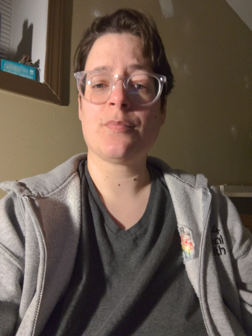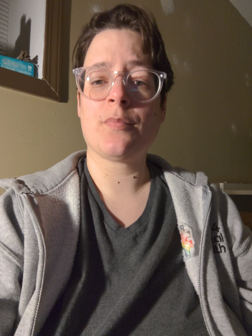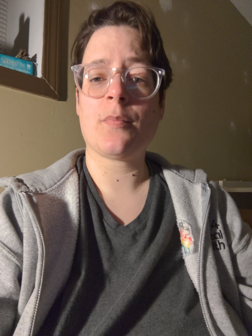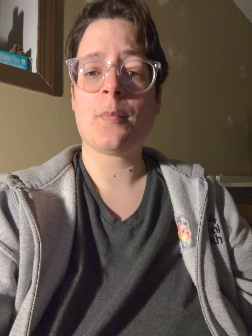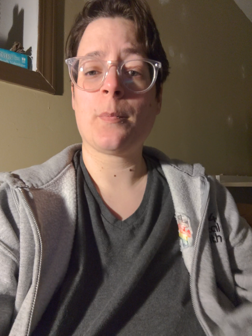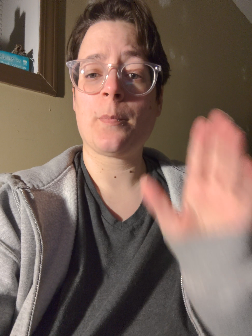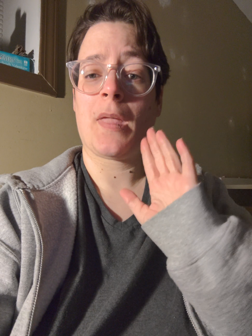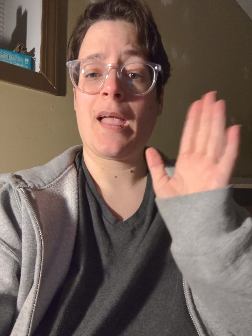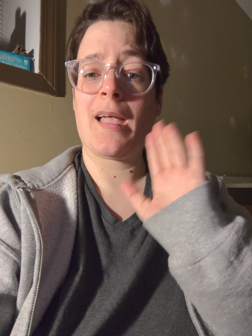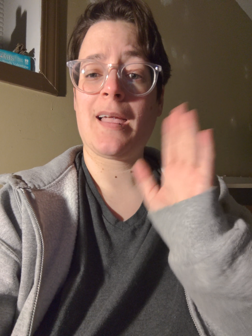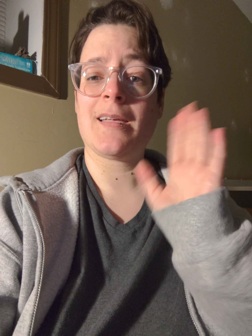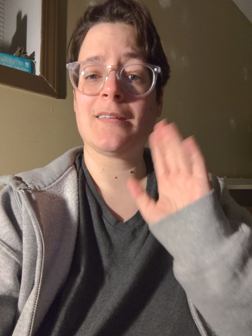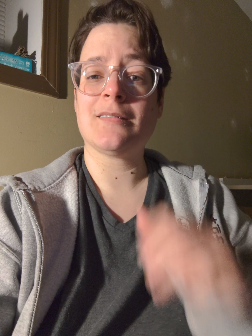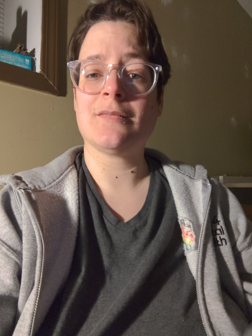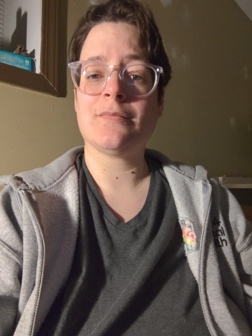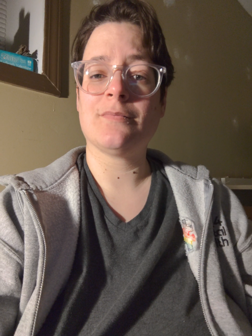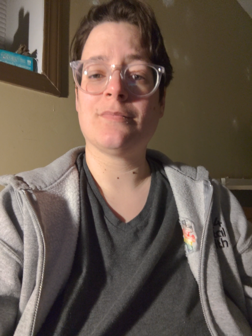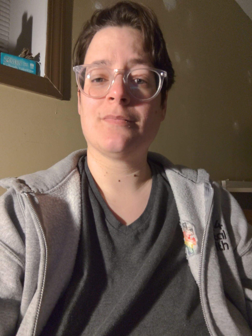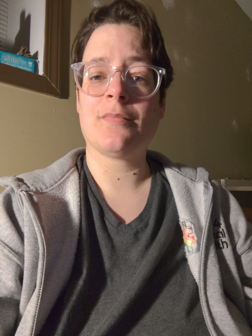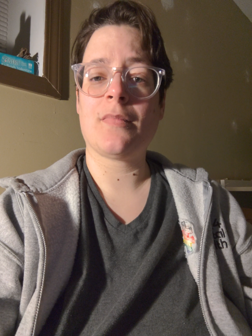bye